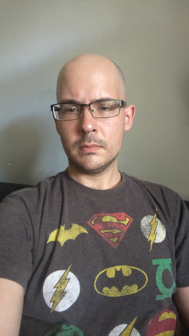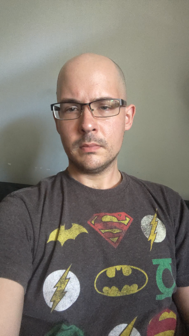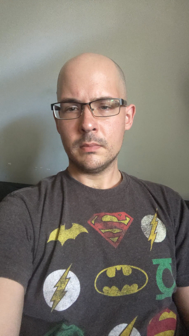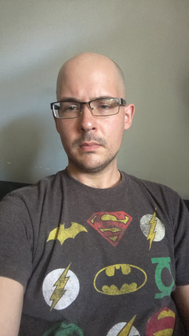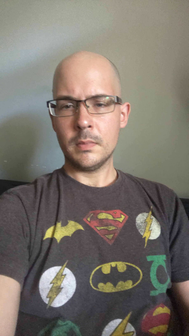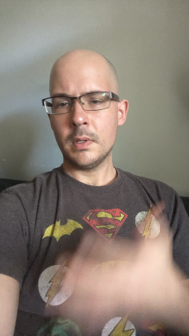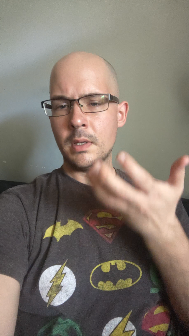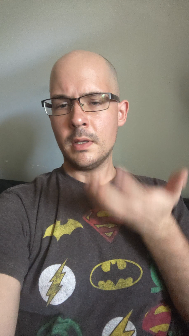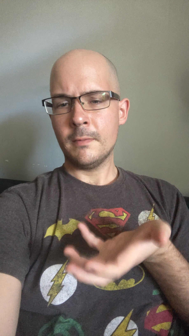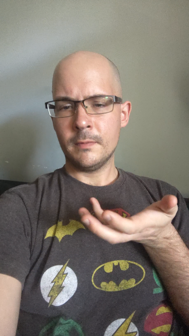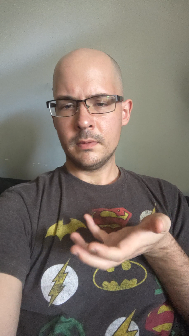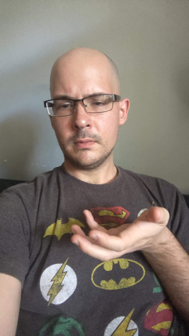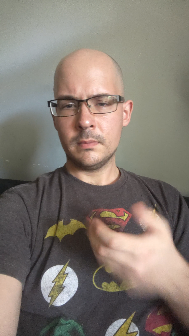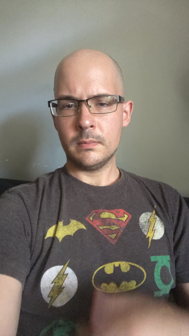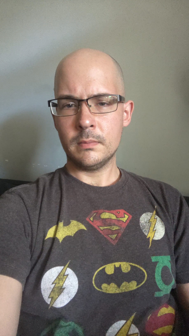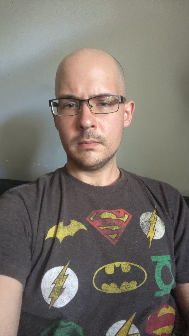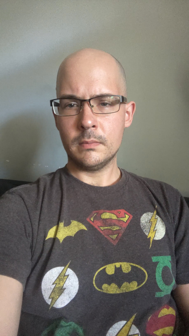heavy